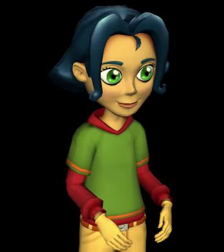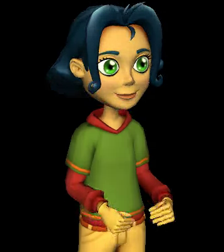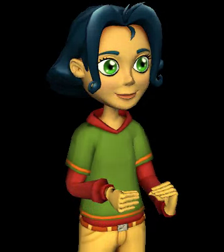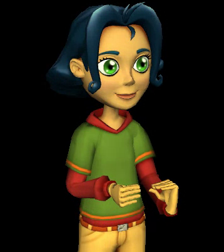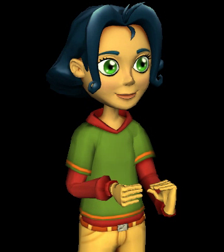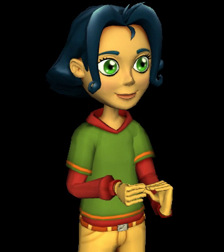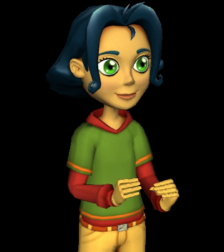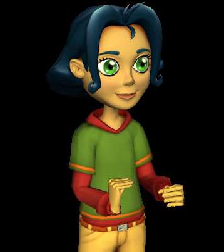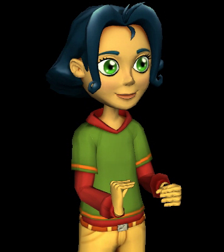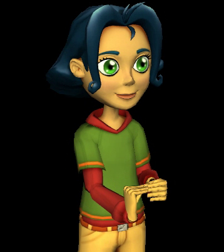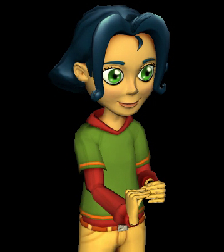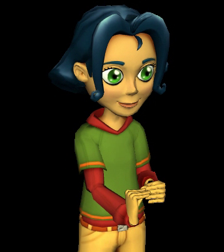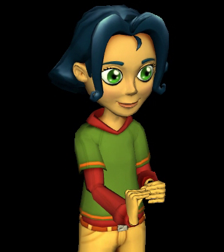مشكلة